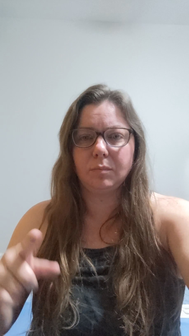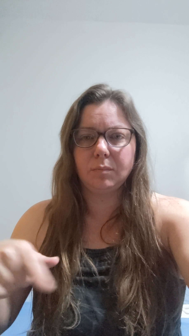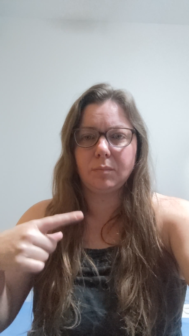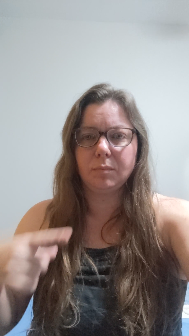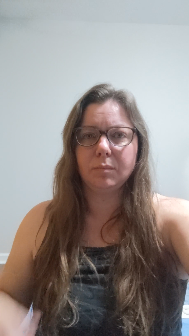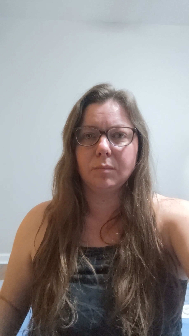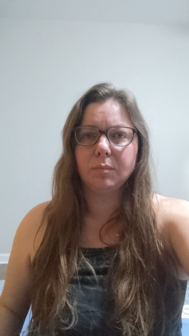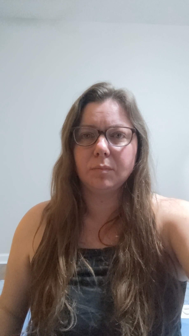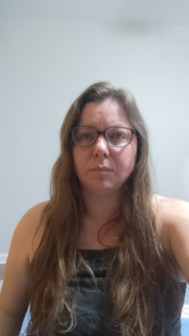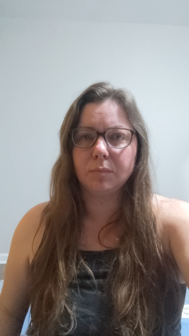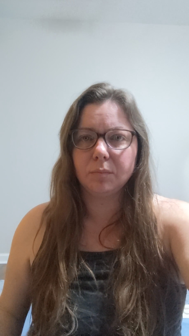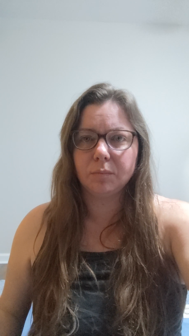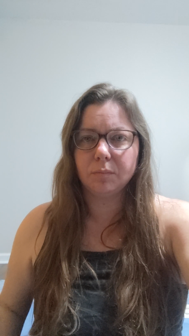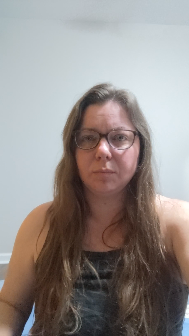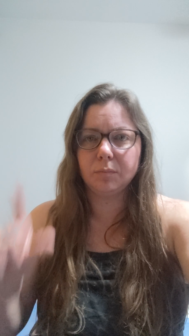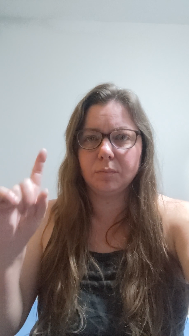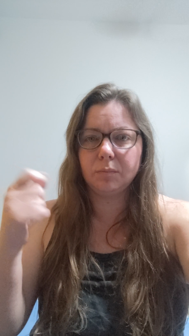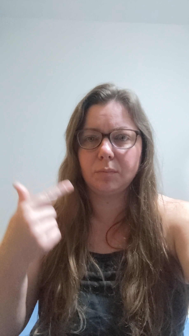leg